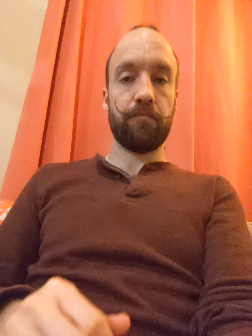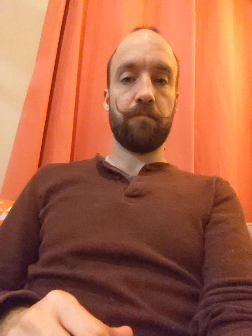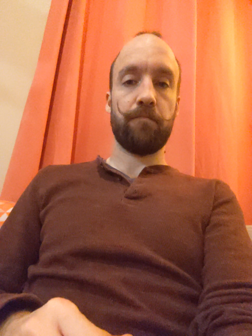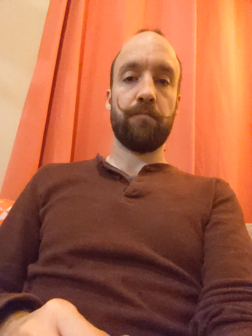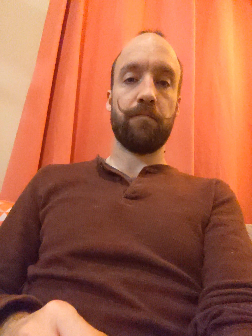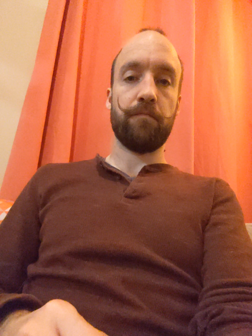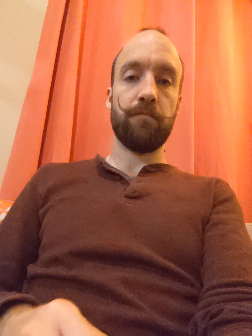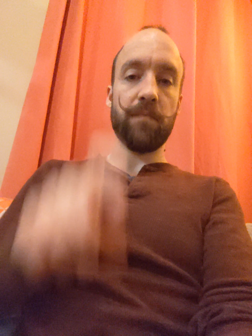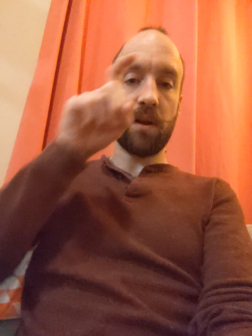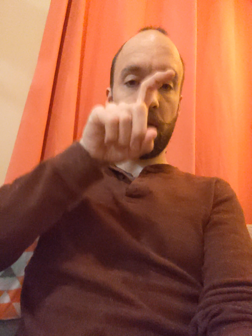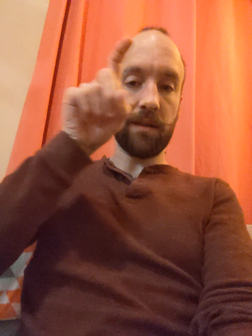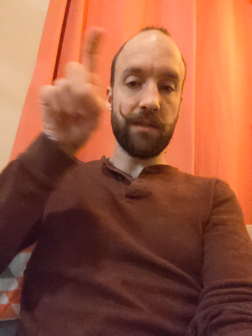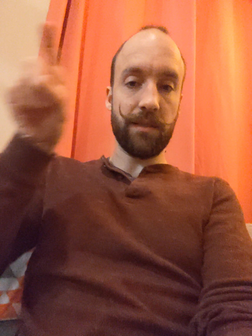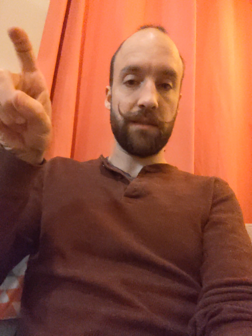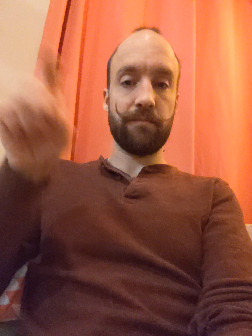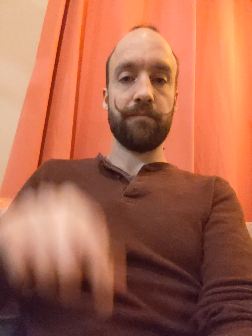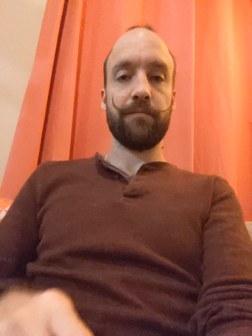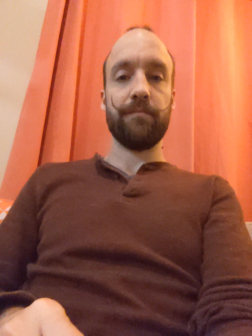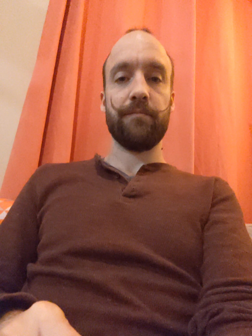closet